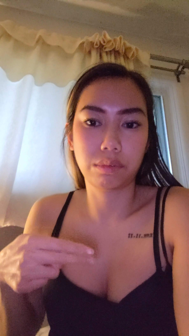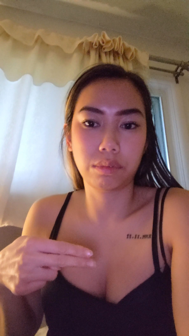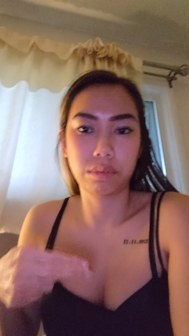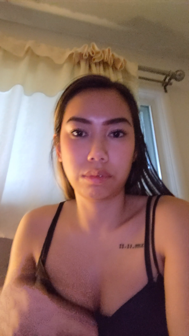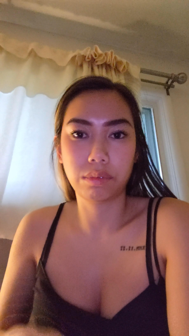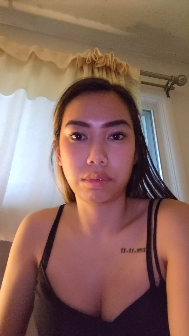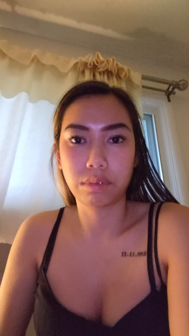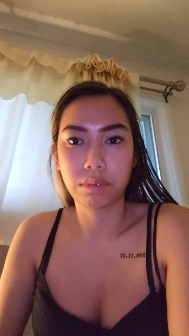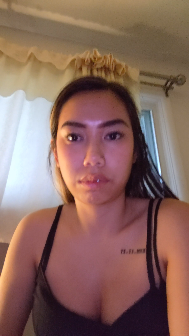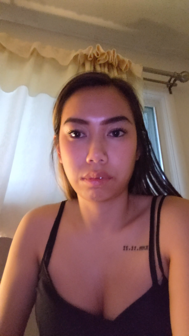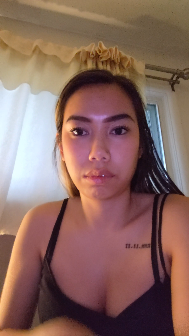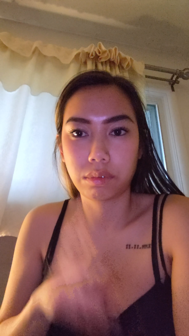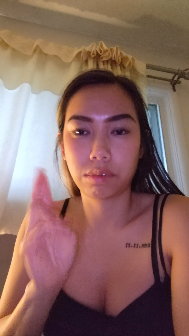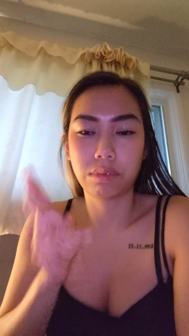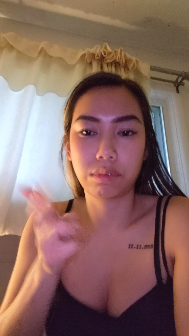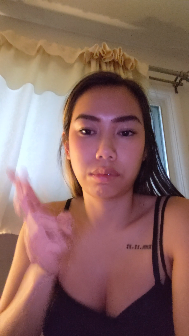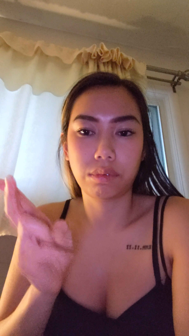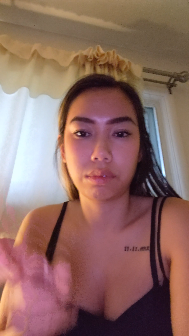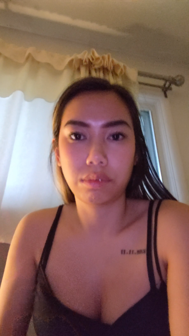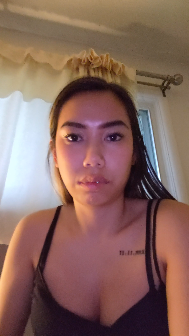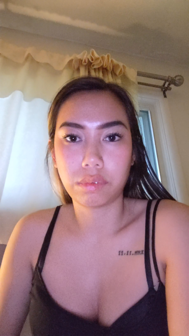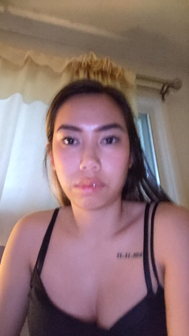hurry